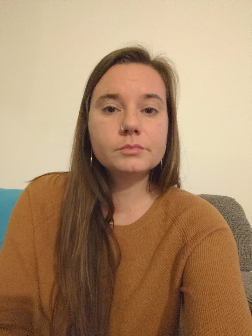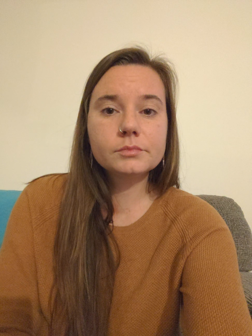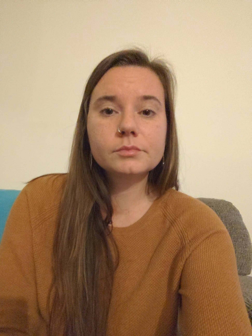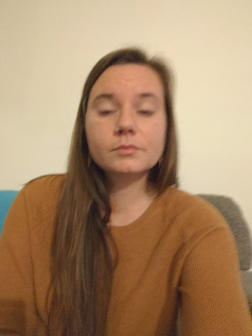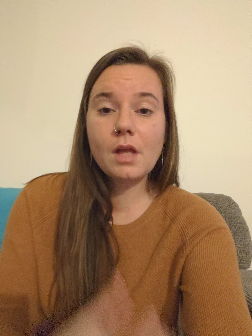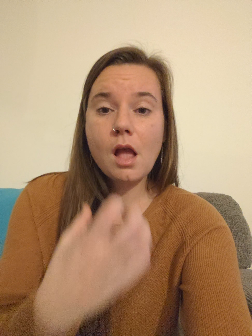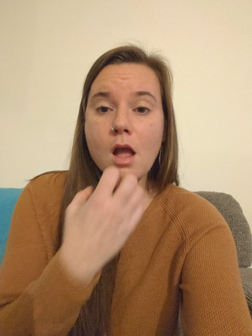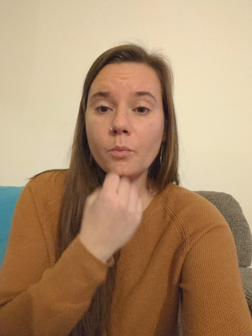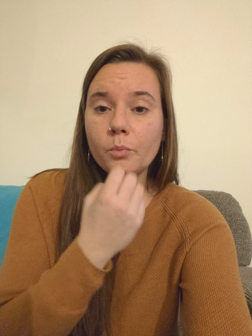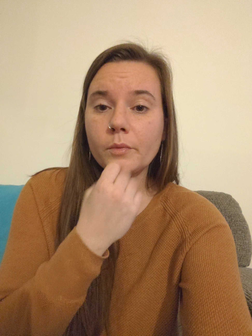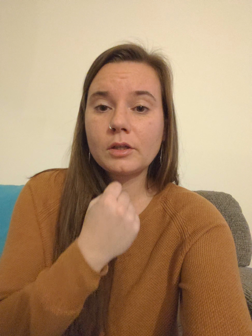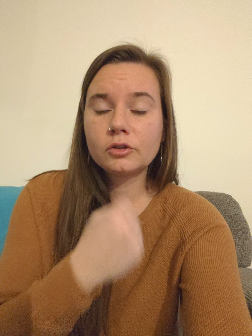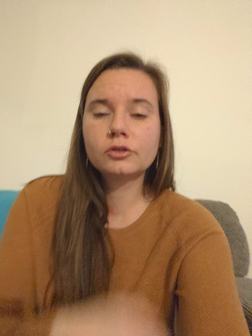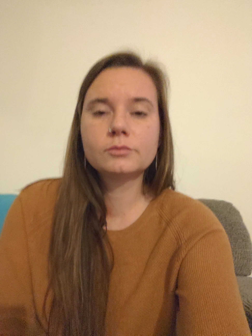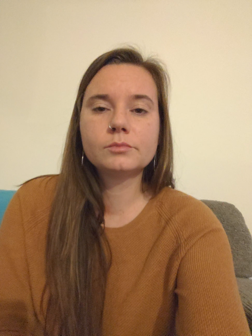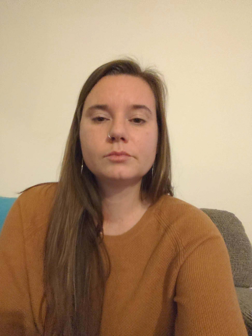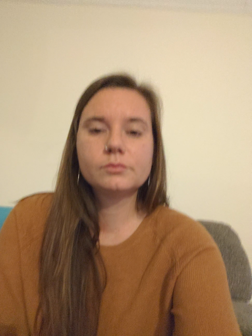underwear